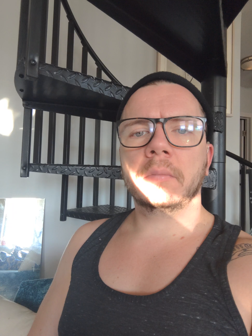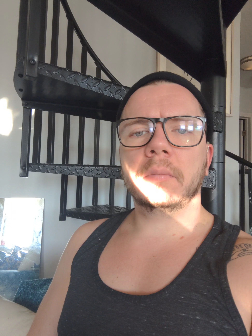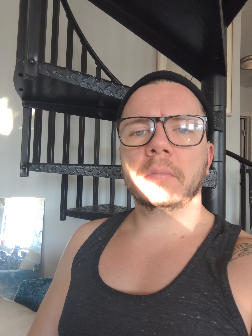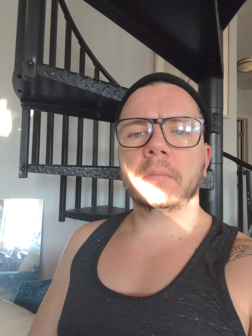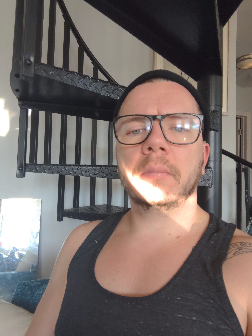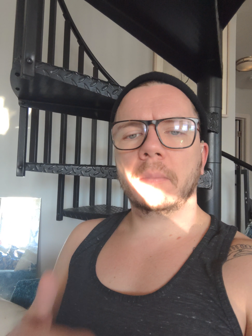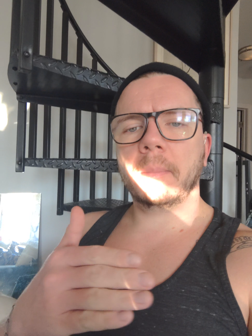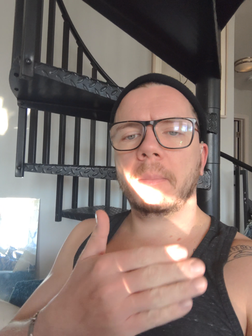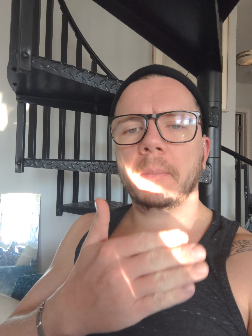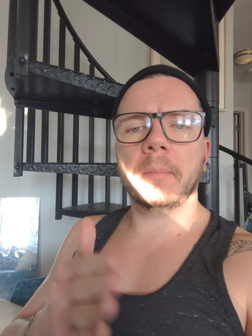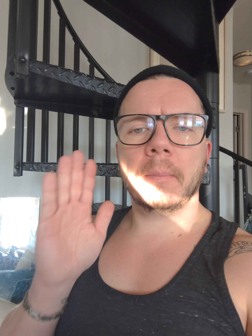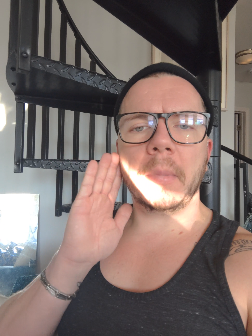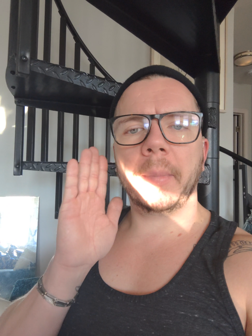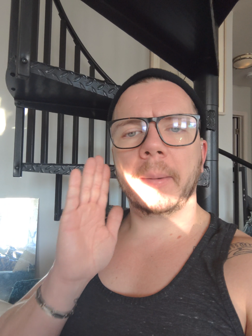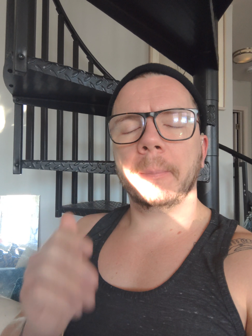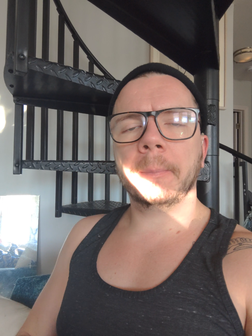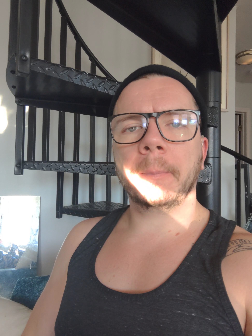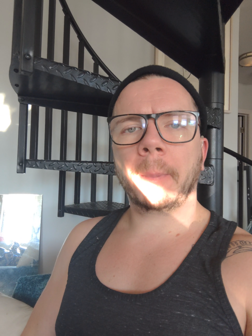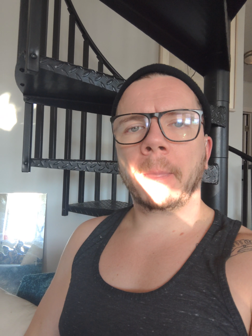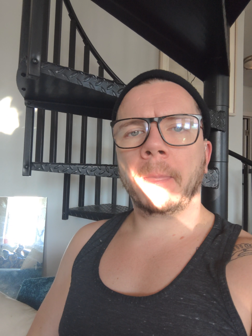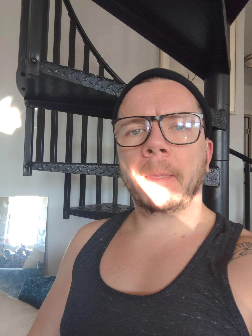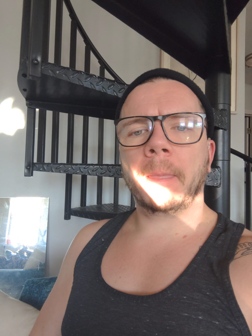puppy